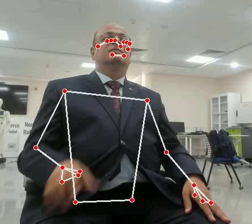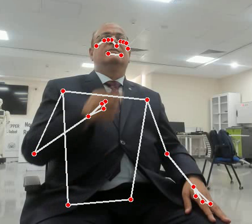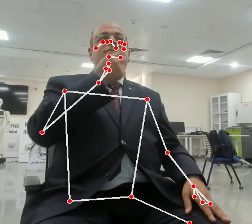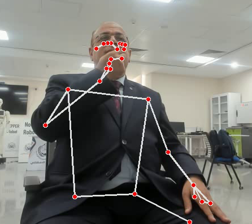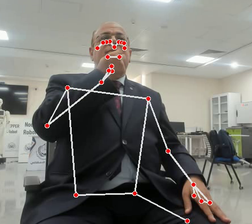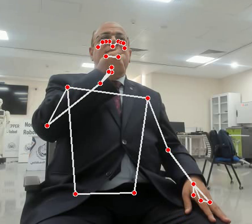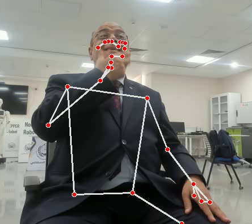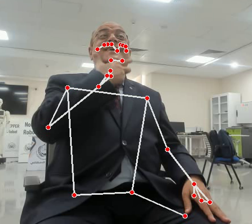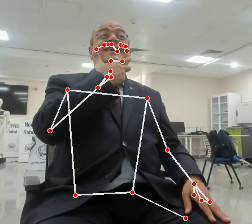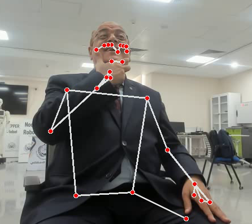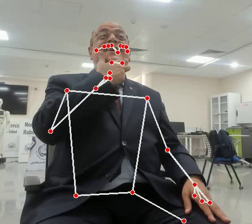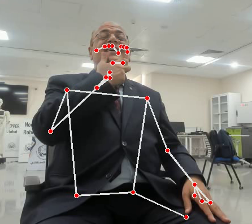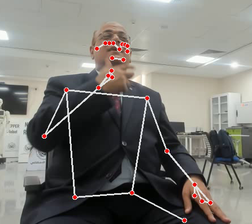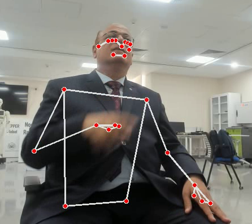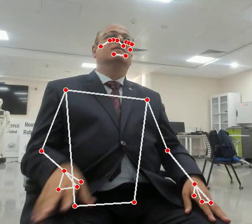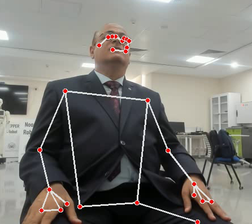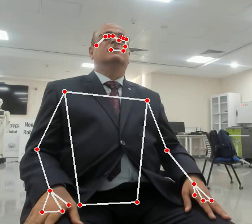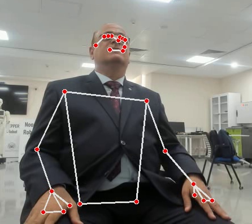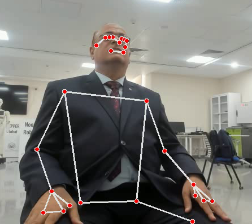yadhk